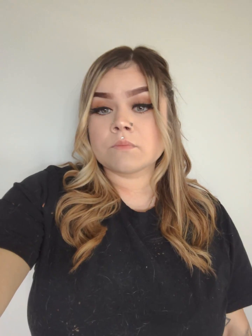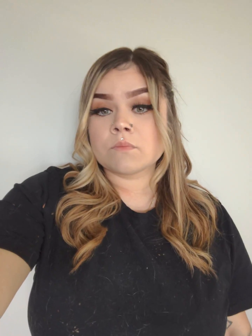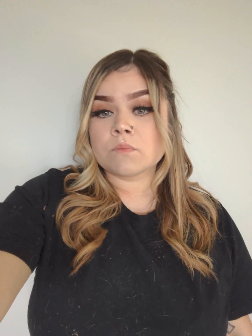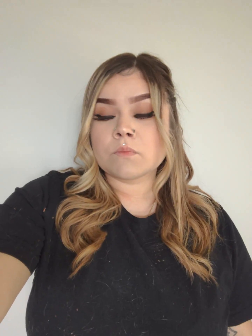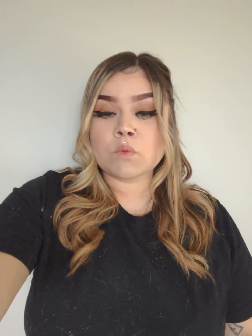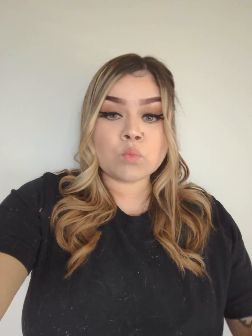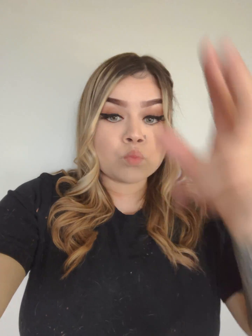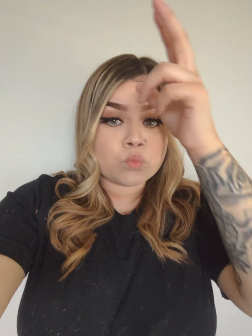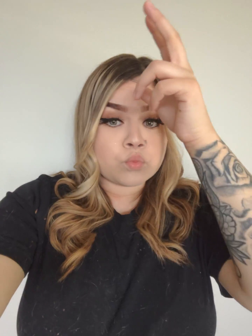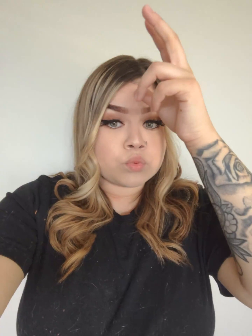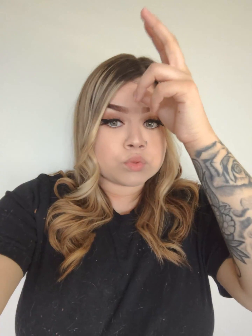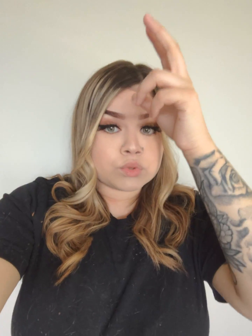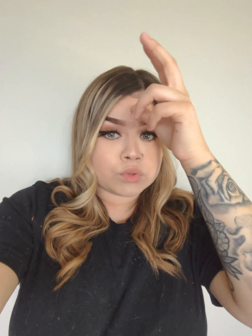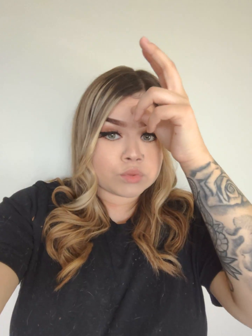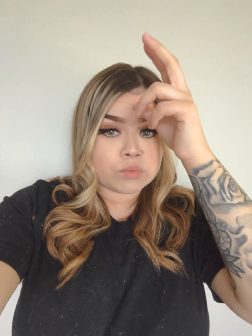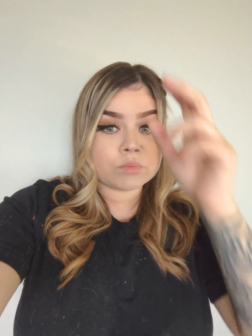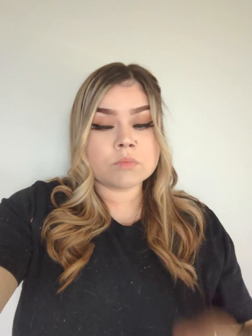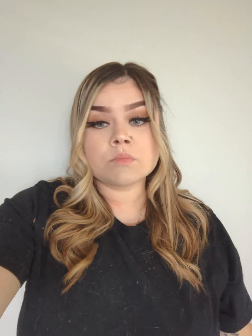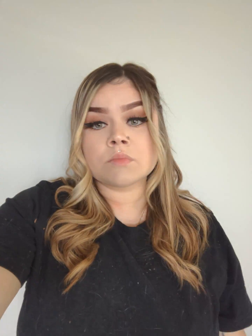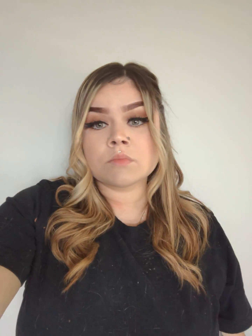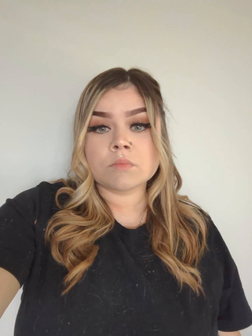rooster